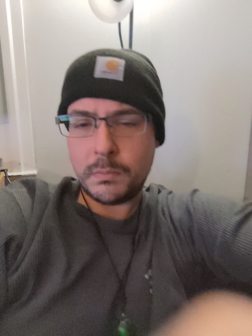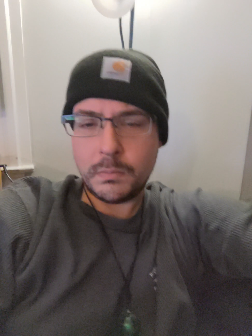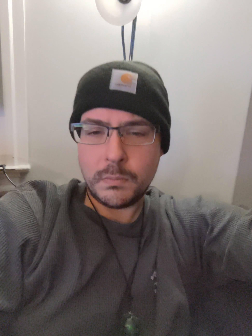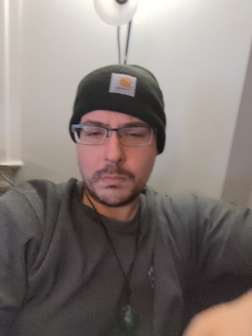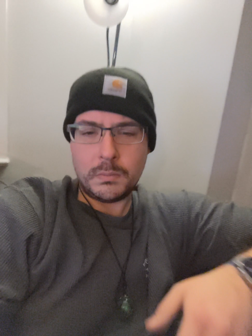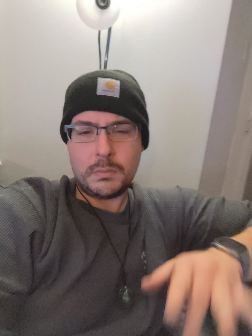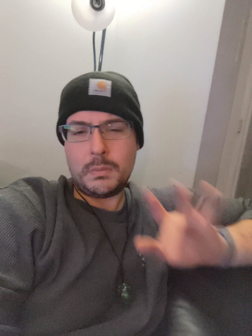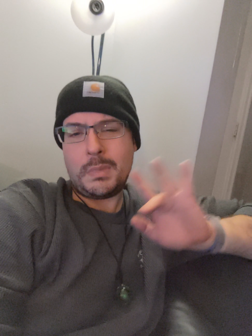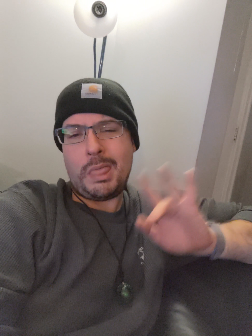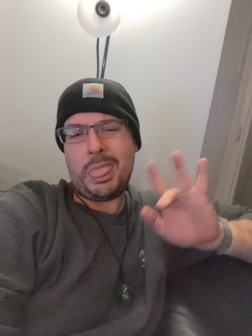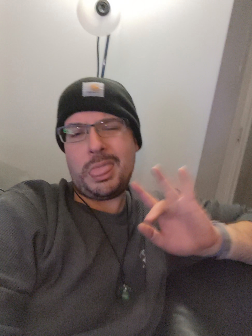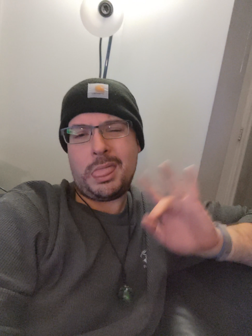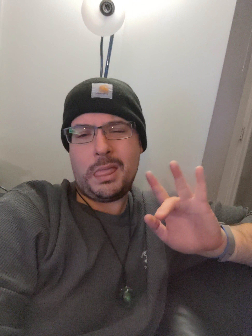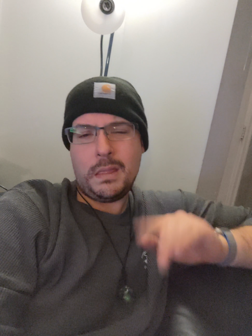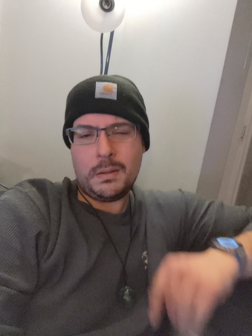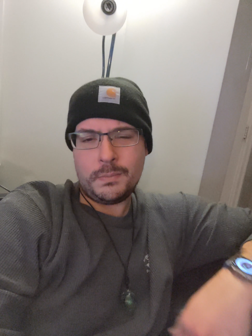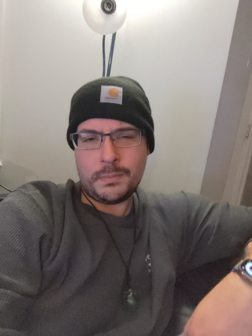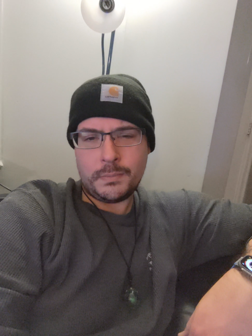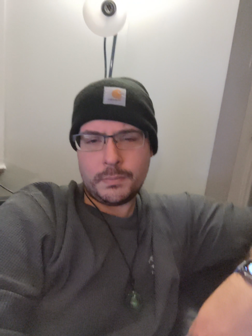yucky